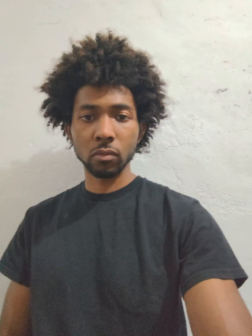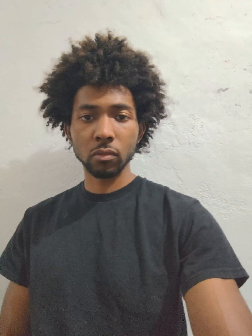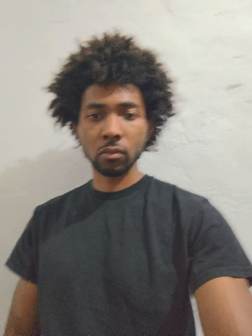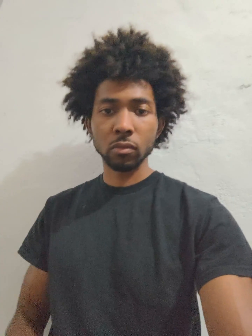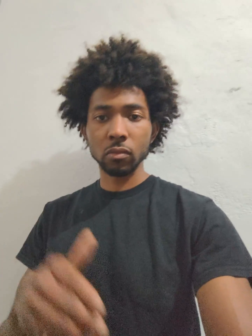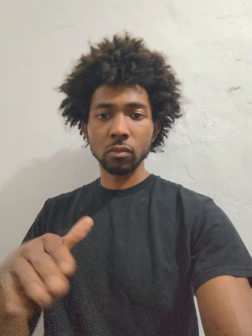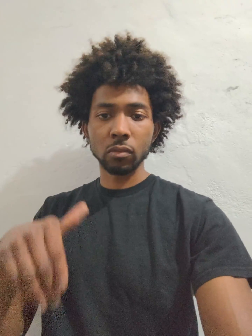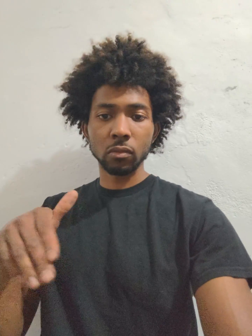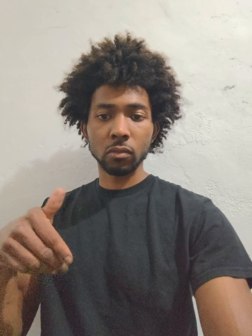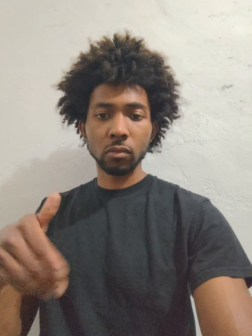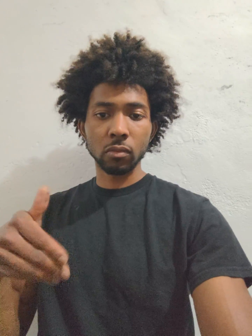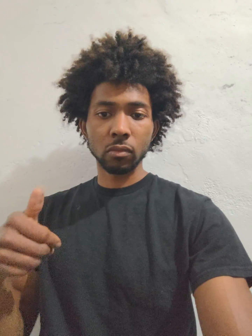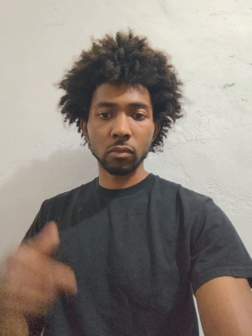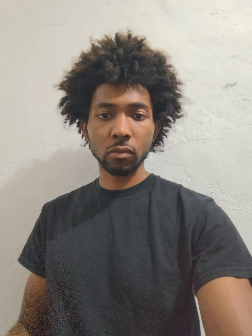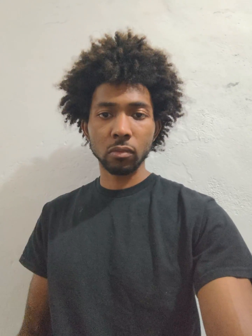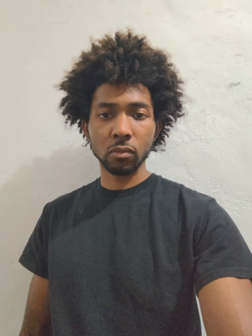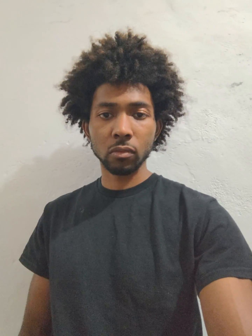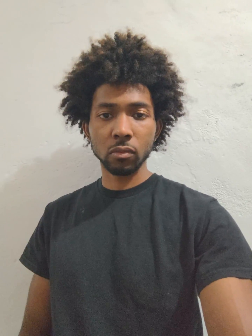pants